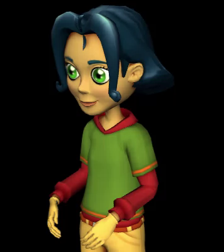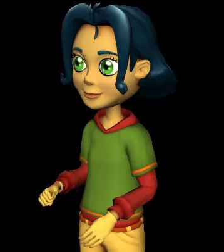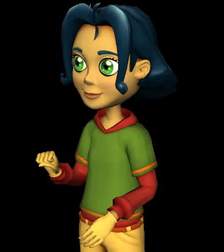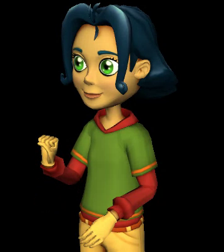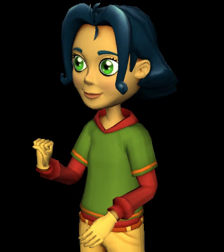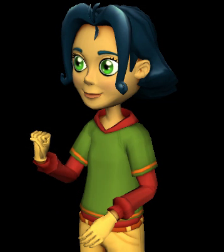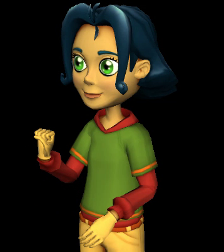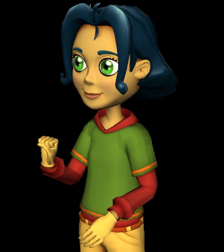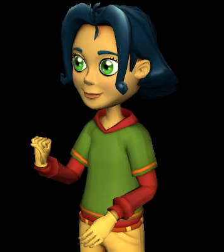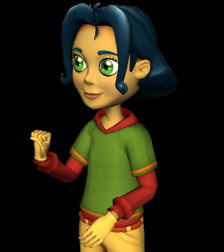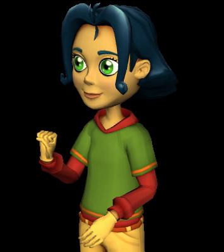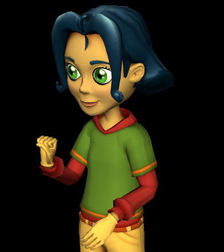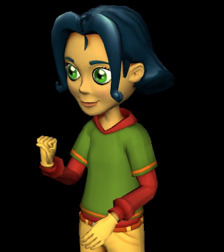السبت